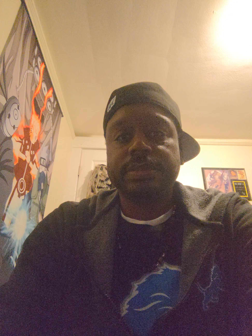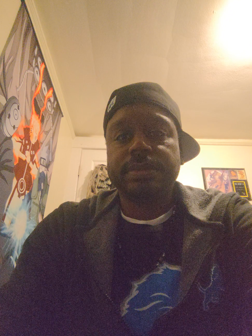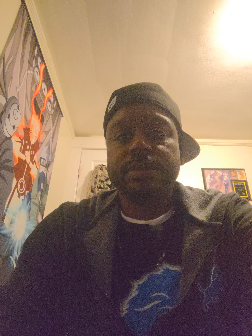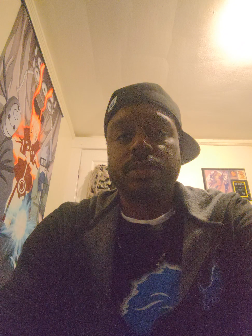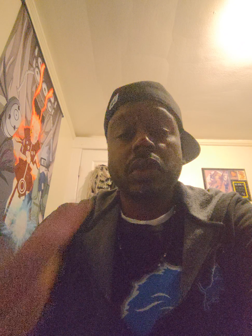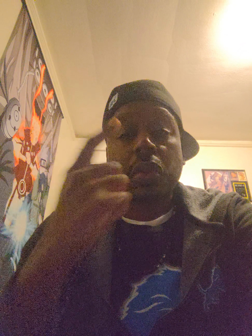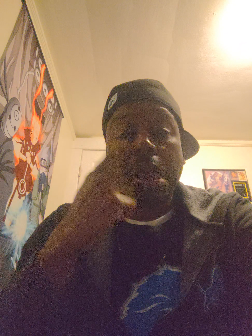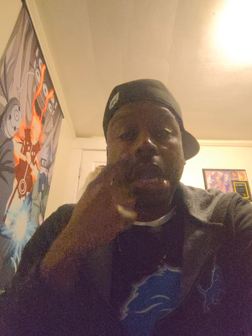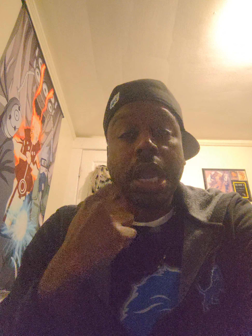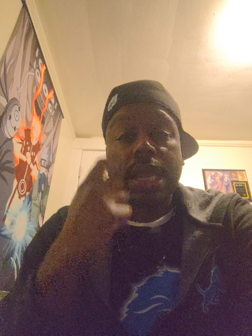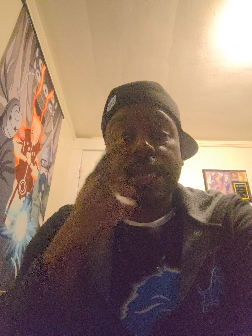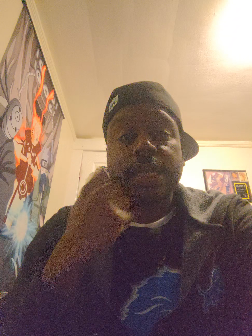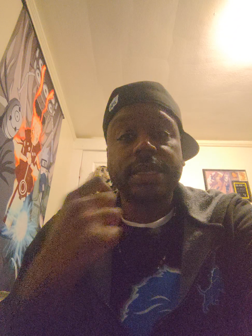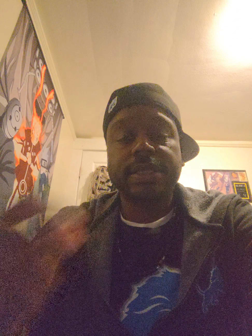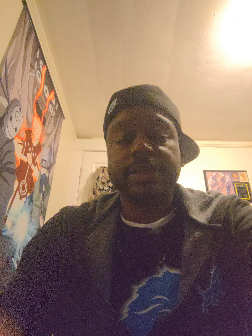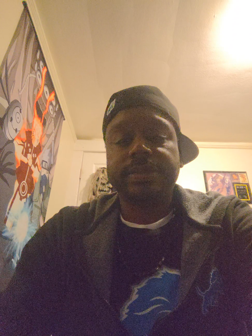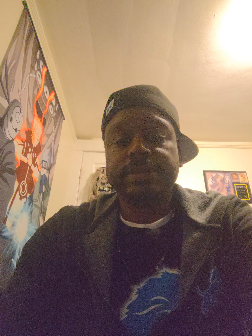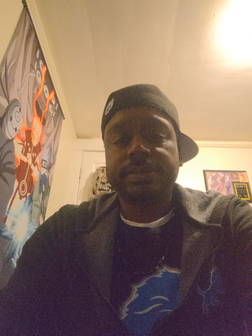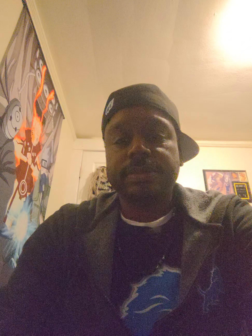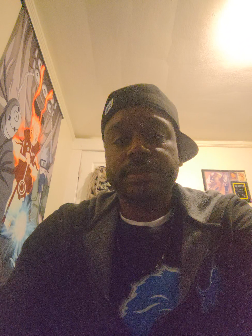cry